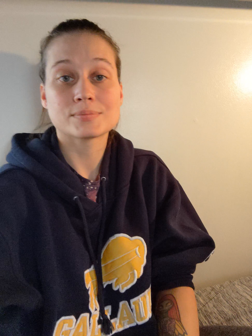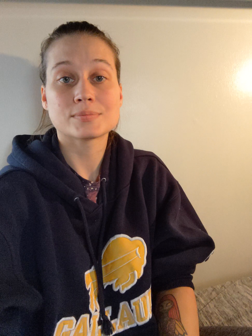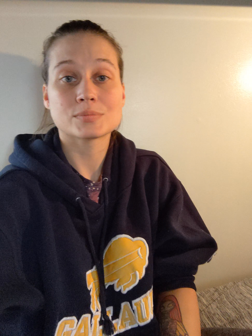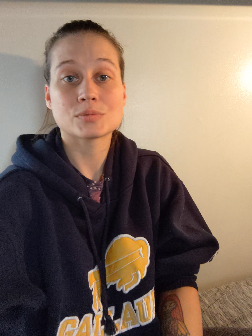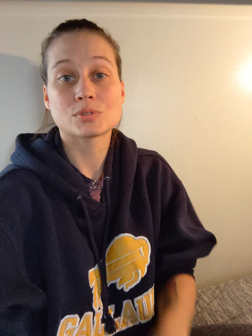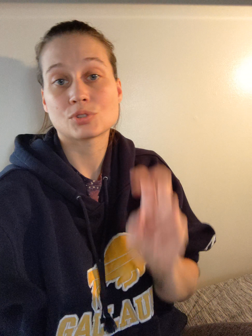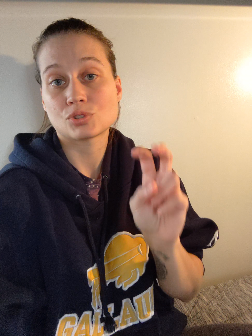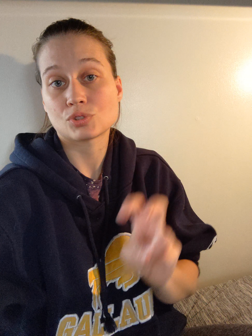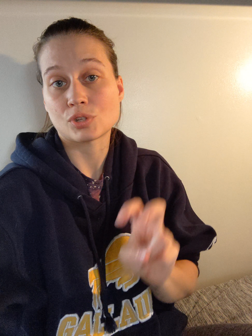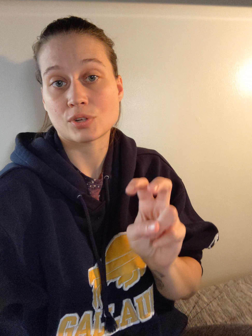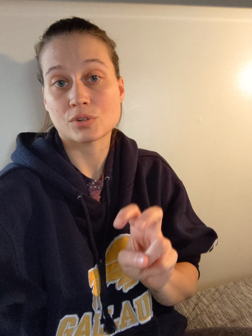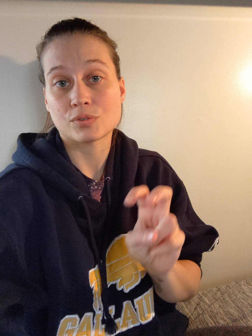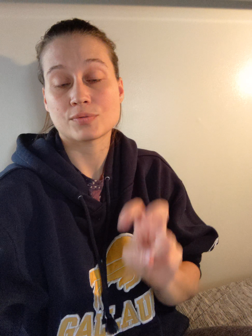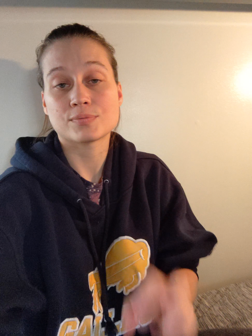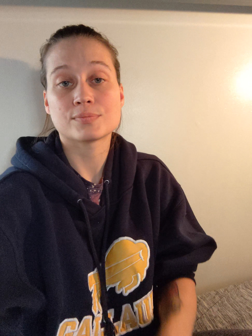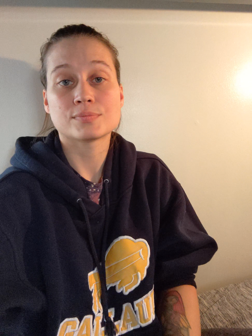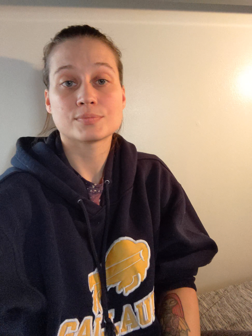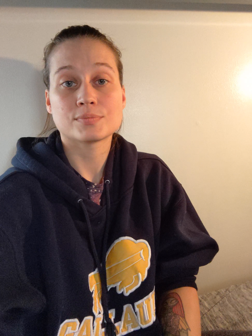chair